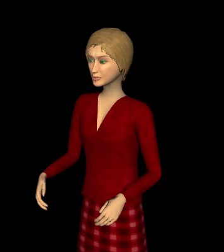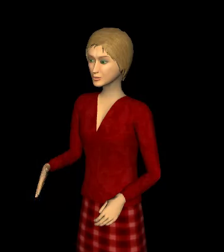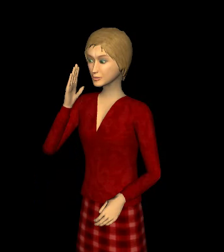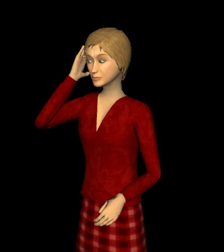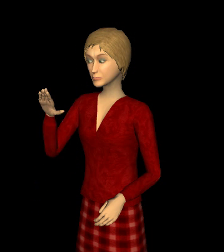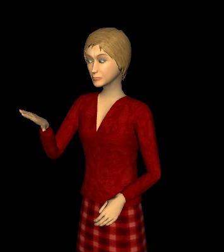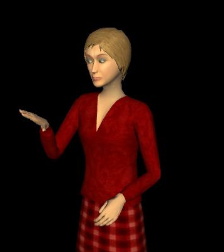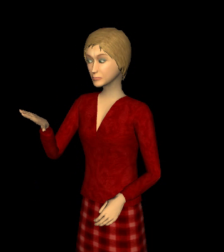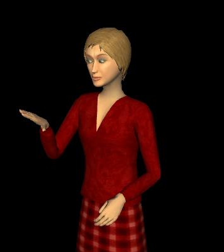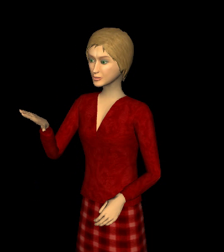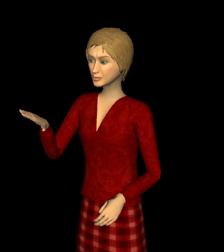لا أعلم